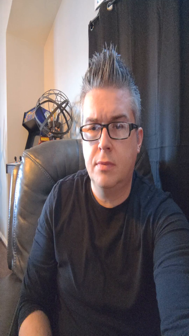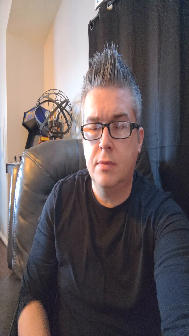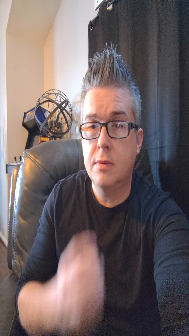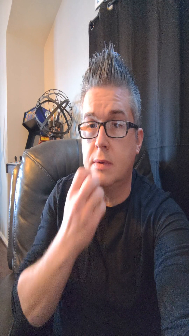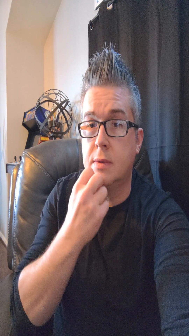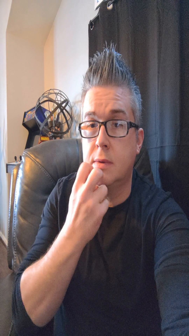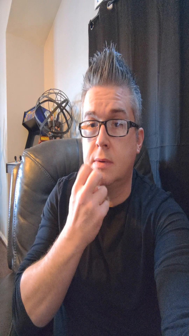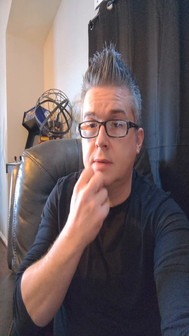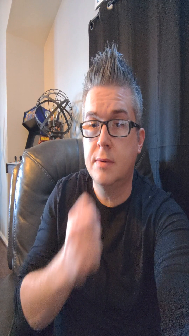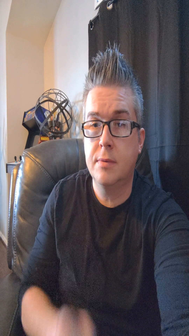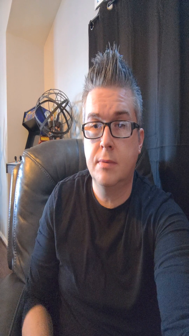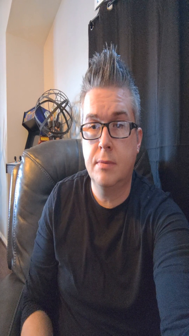underwear